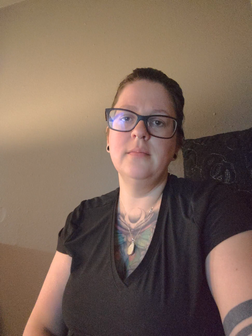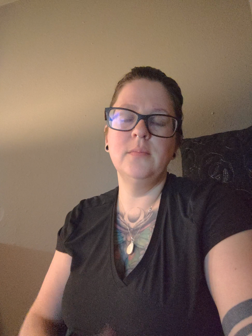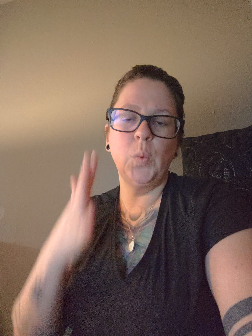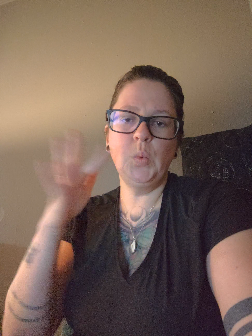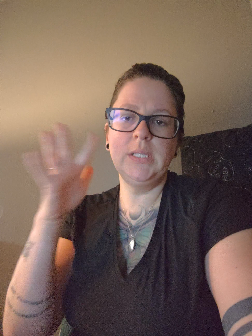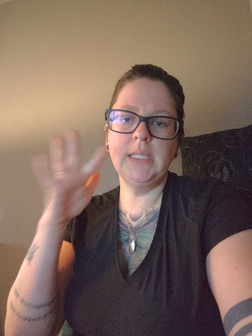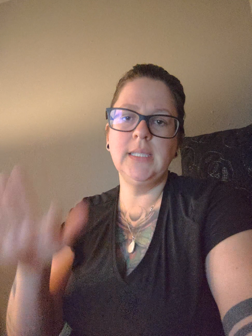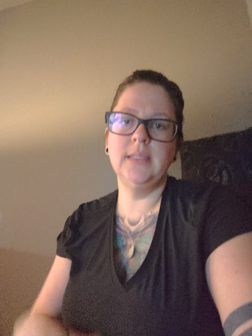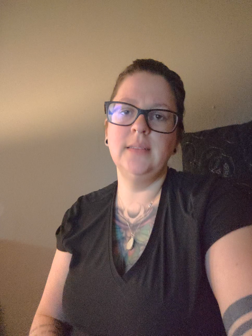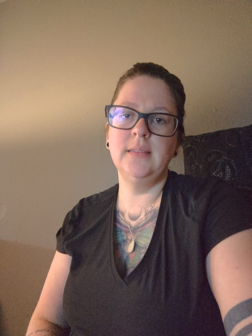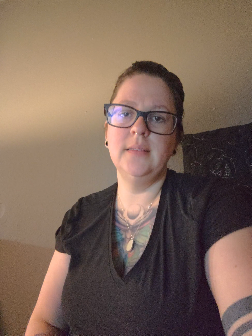noisy